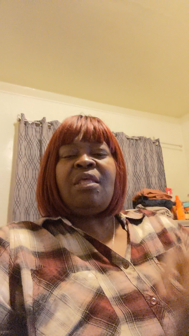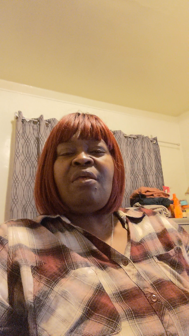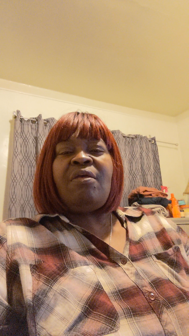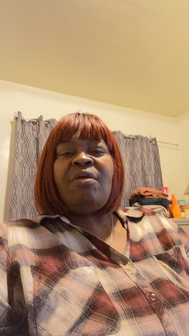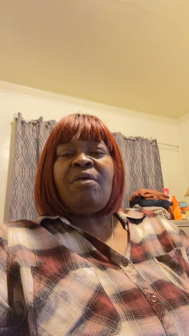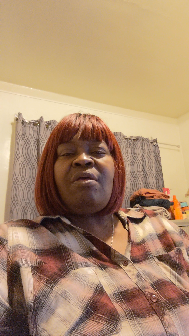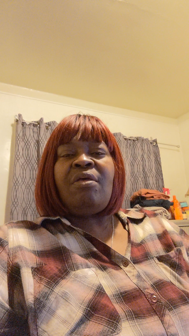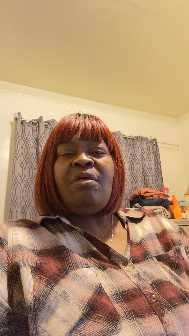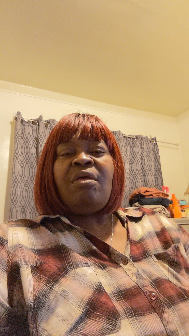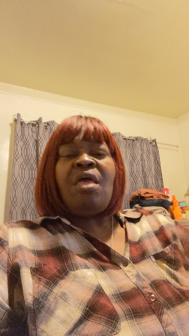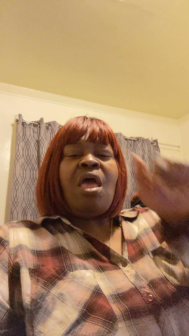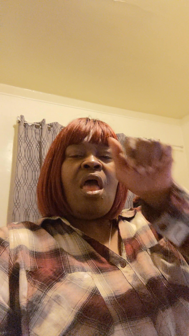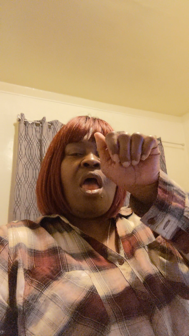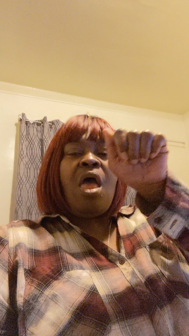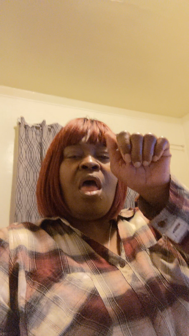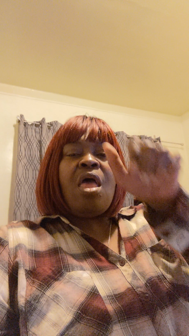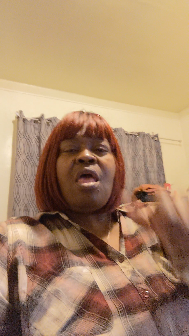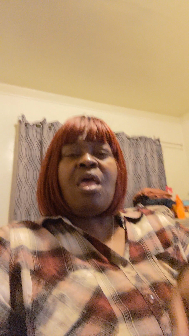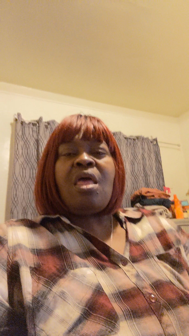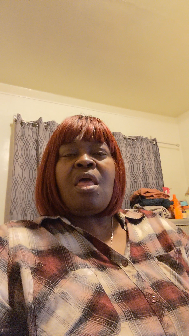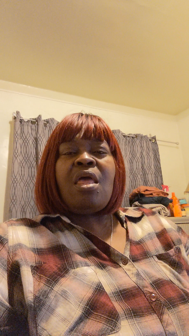a